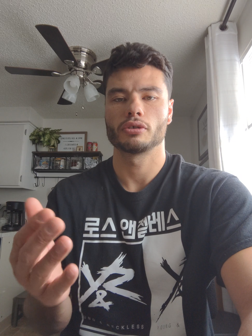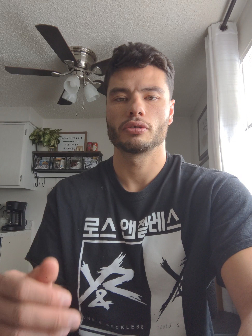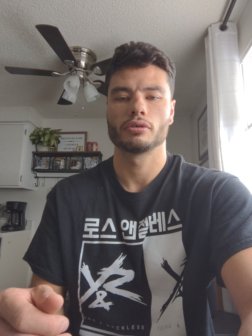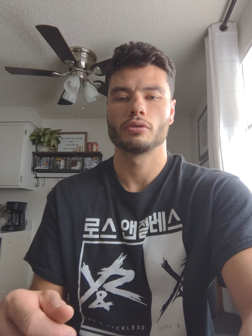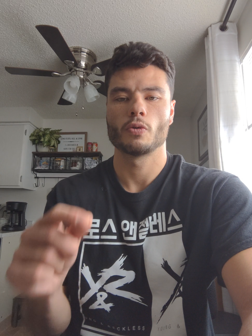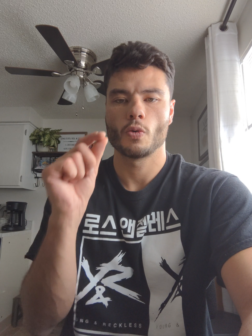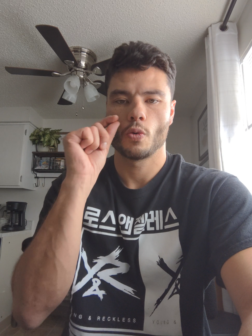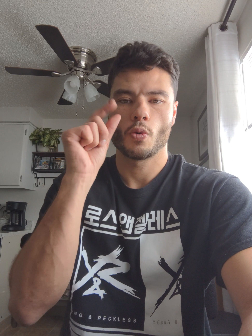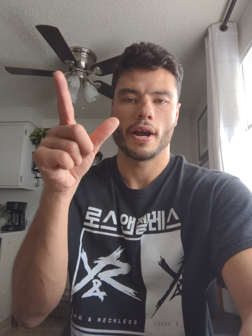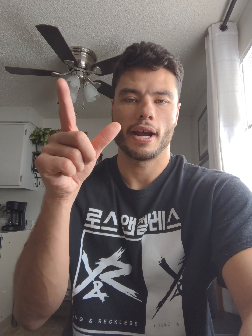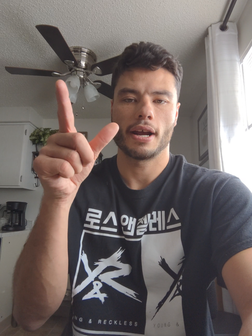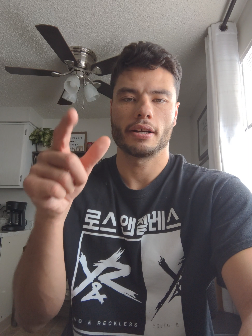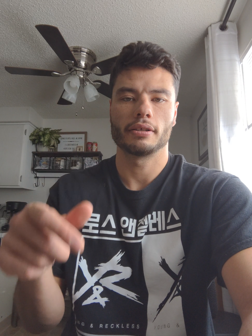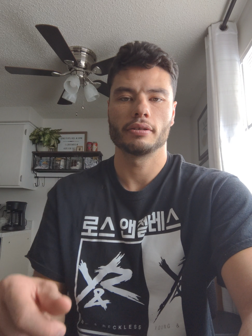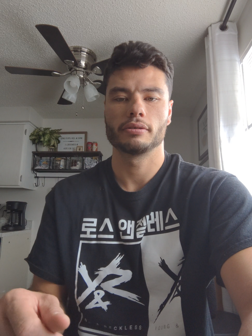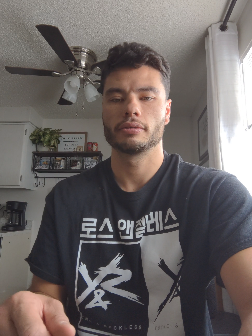awake